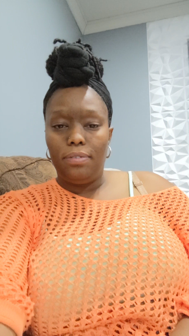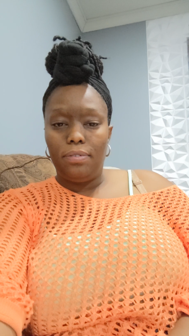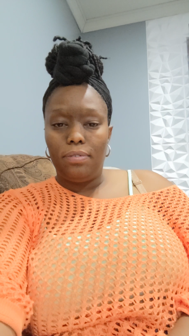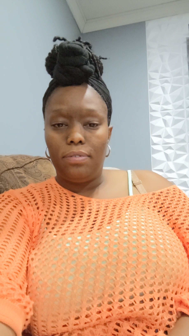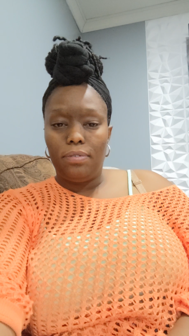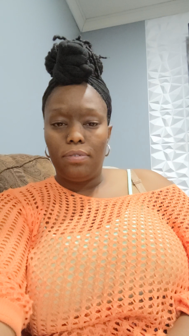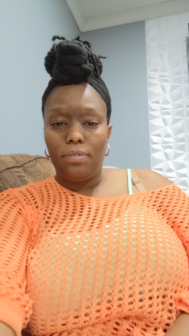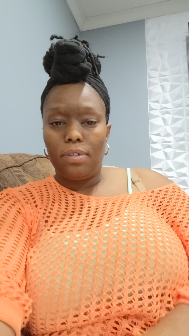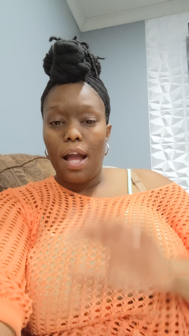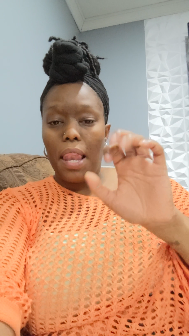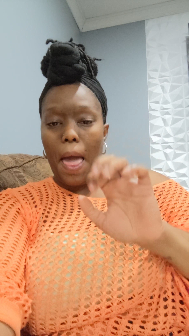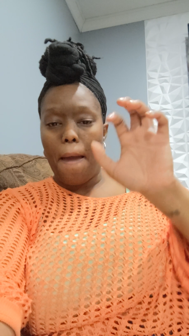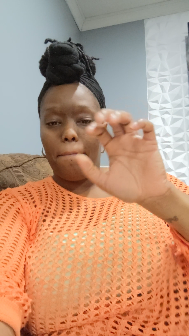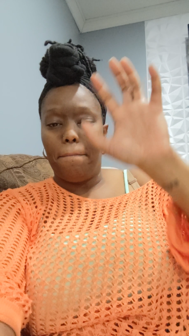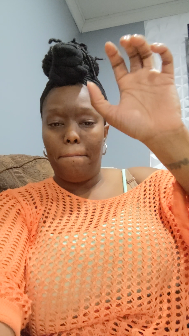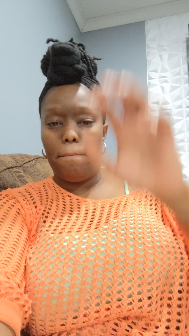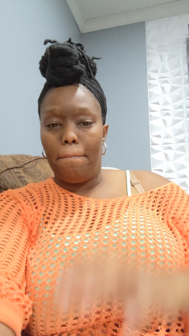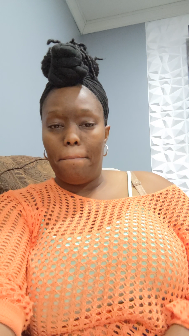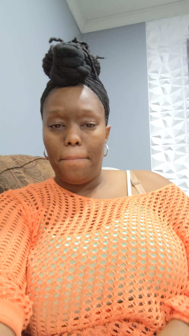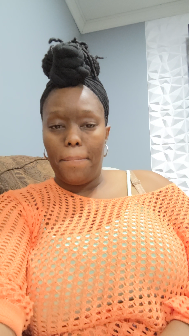climb